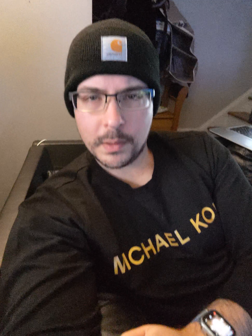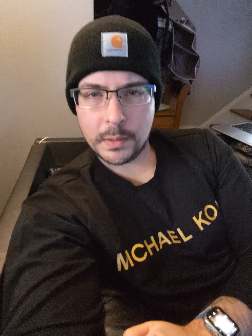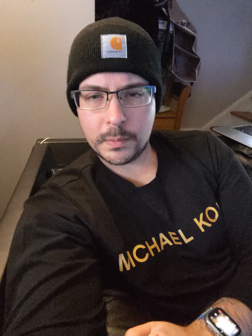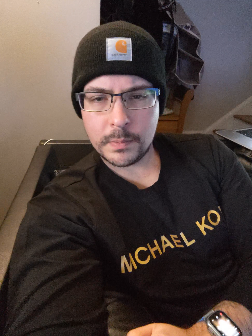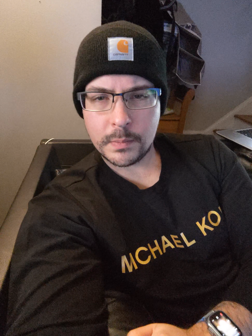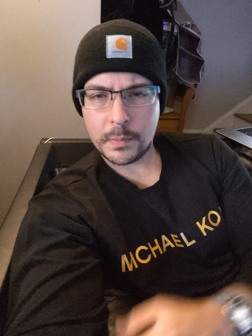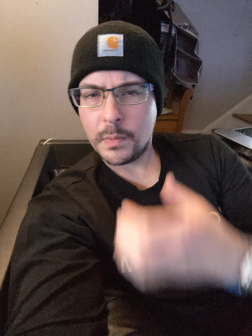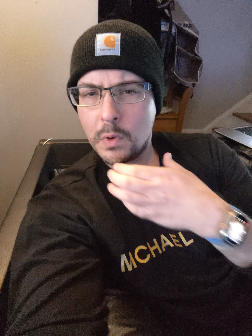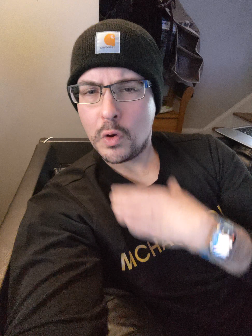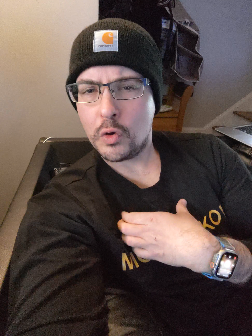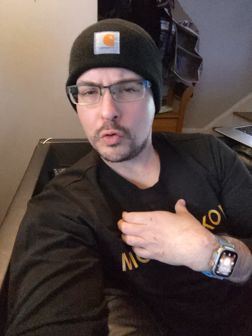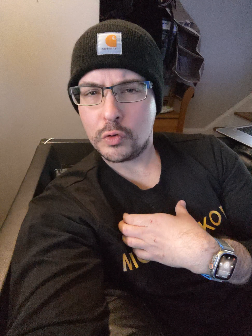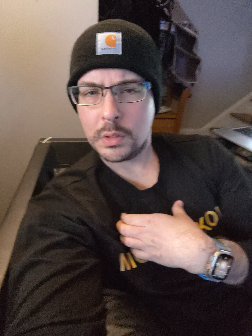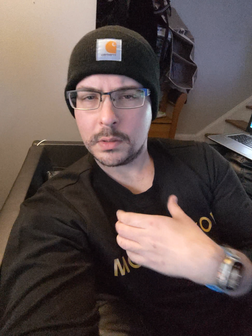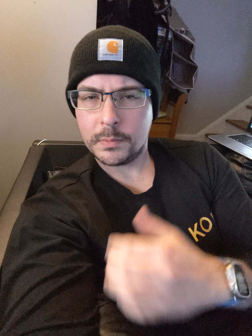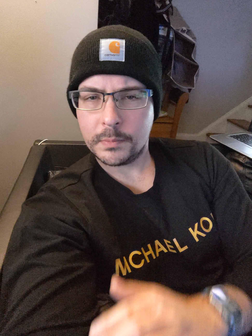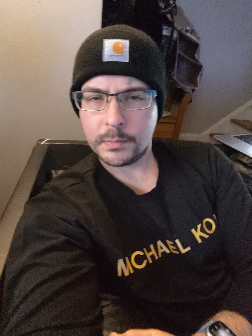hungry